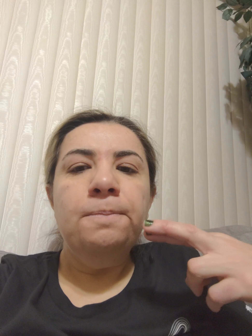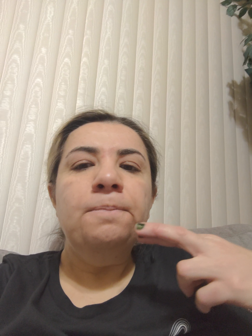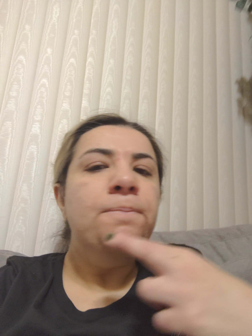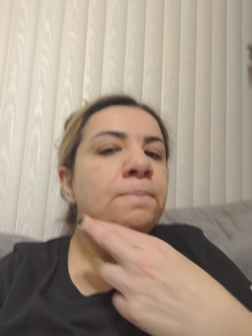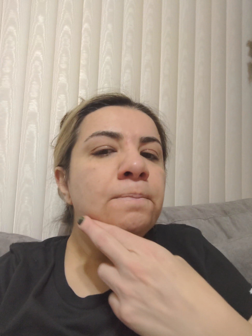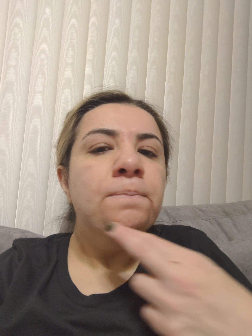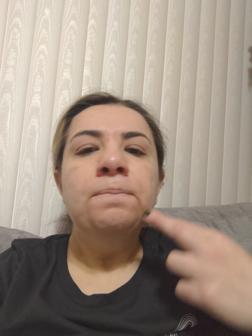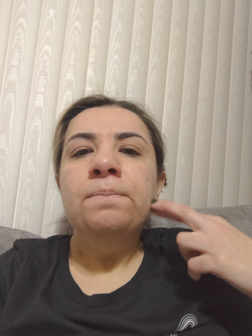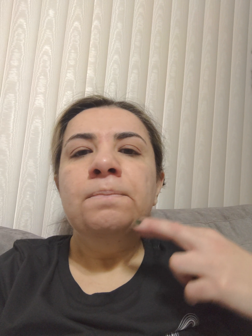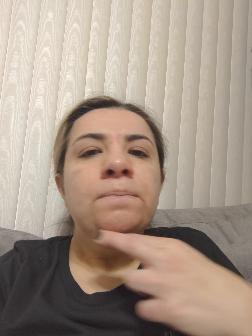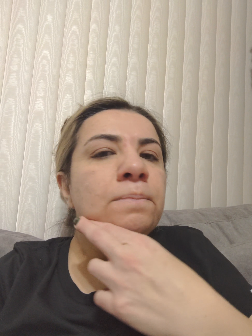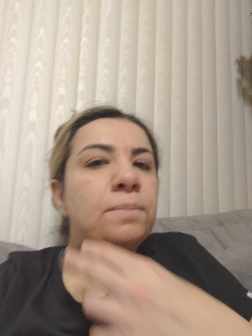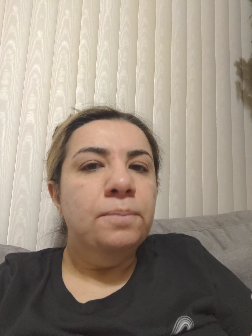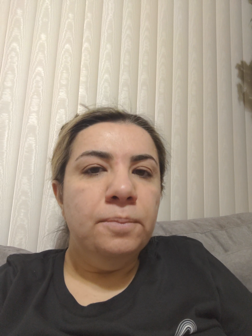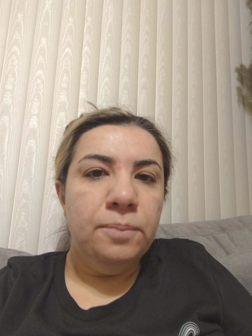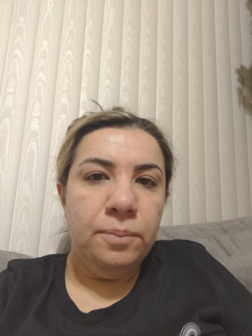chin